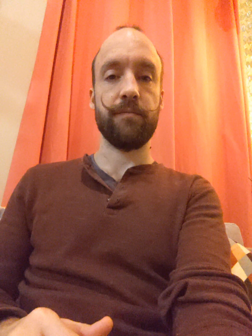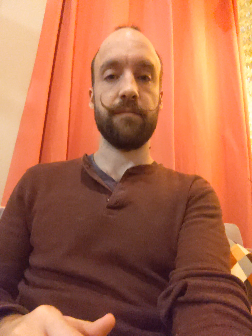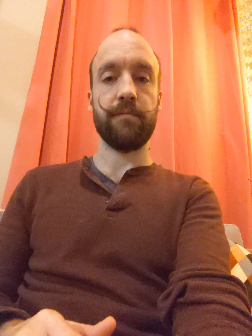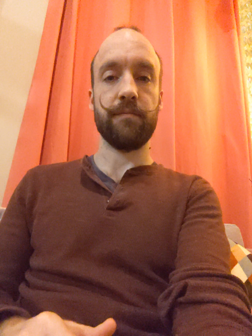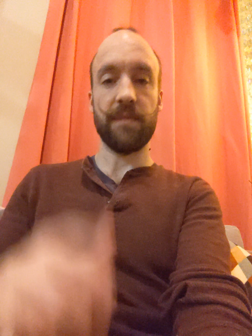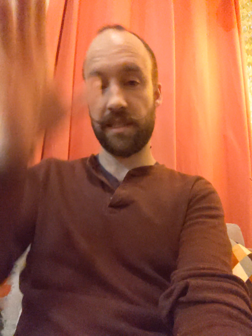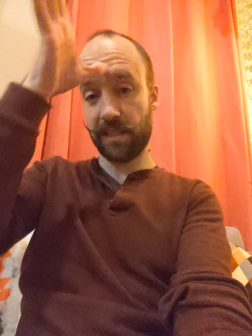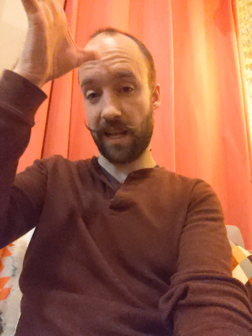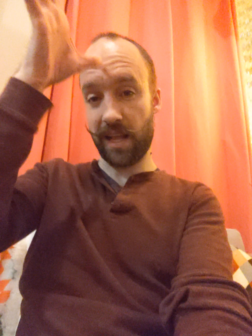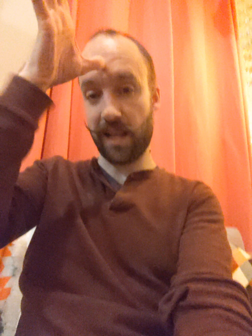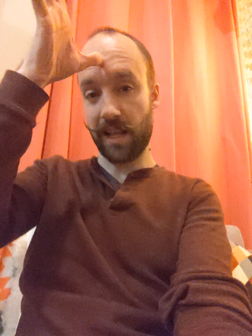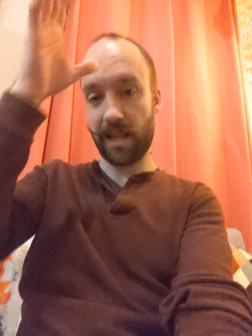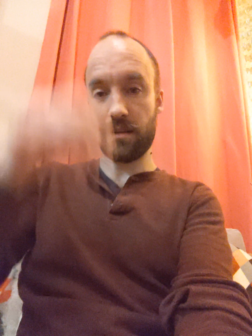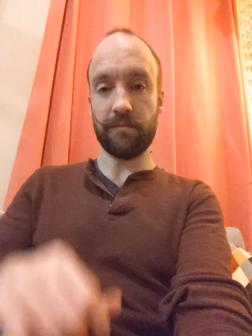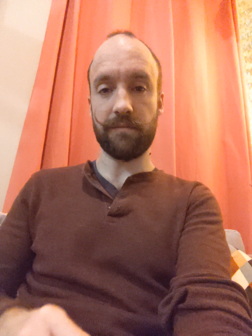dad